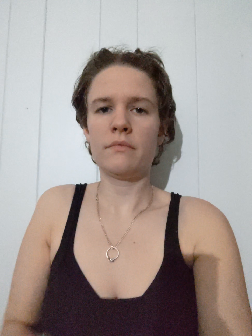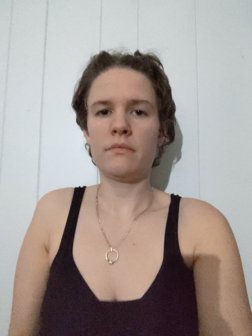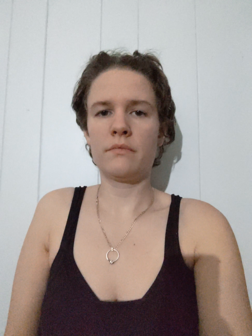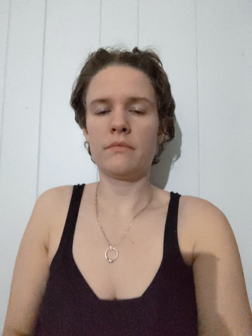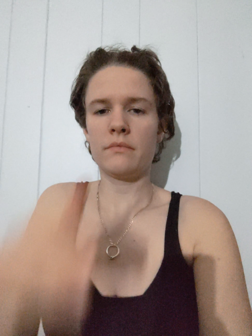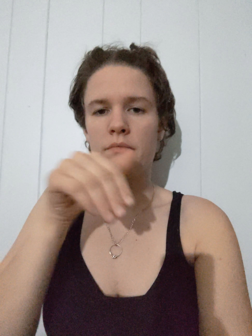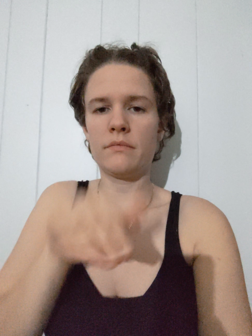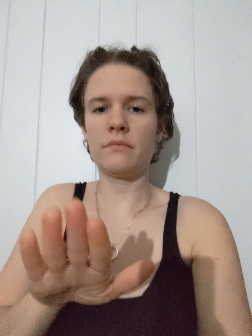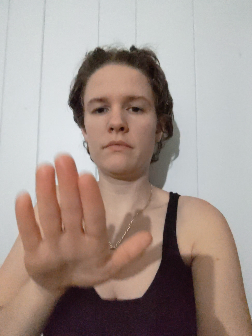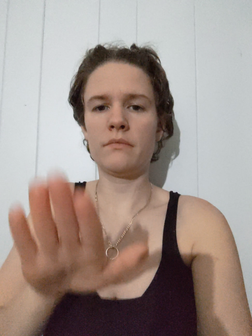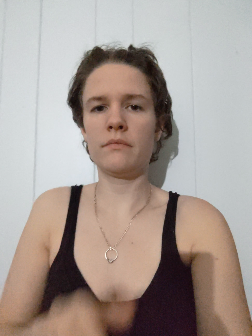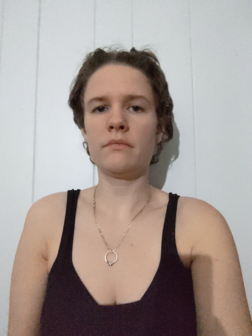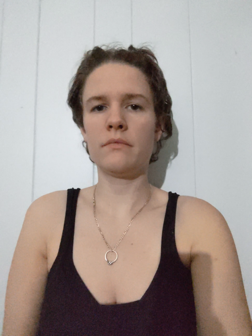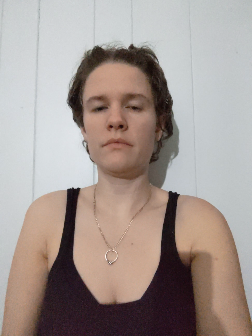into